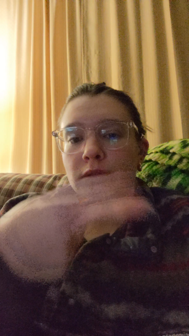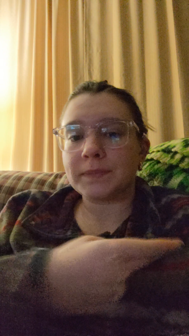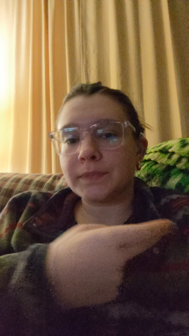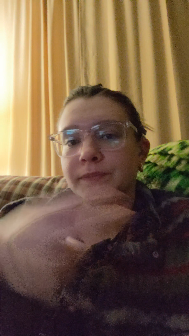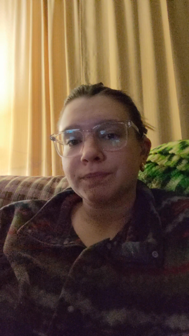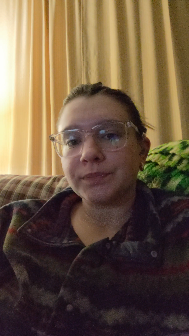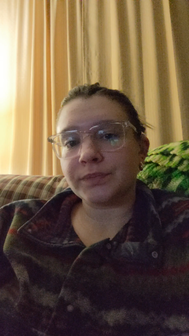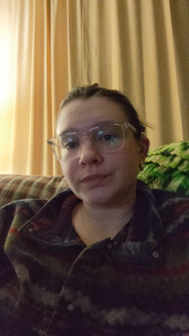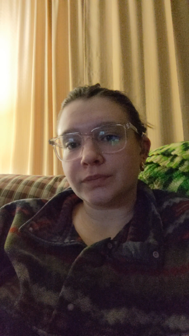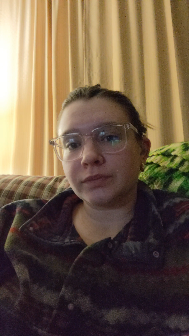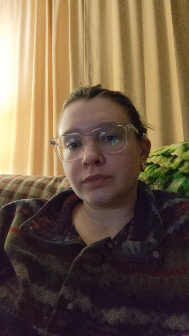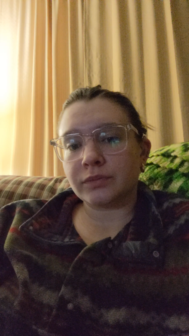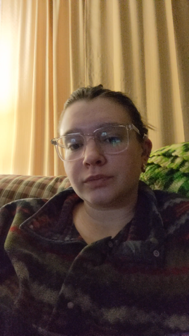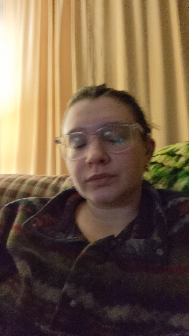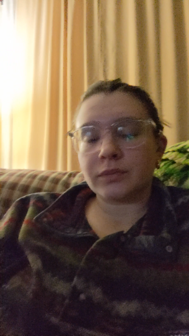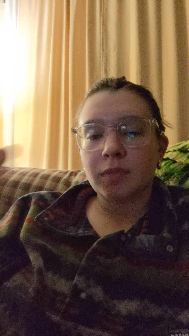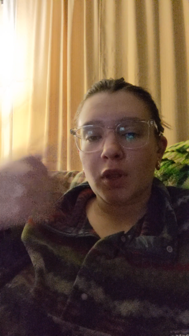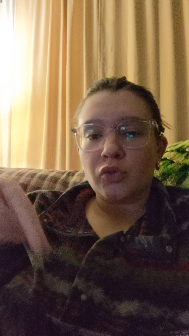around